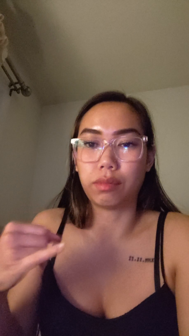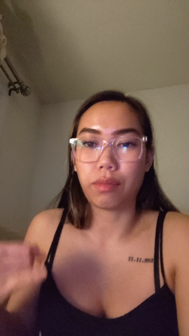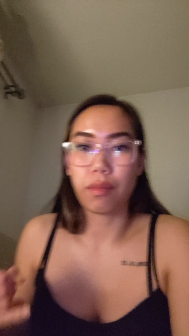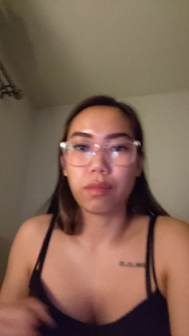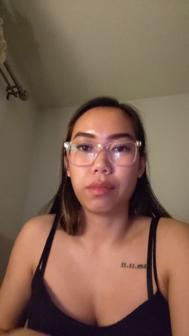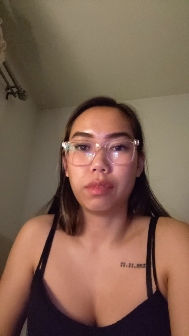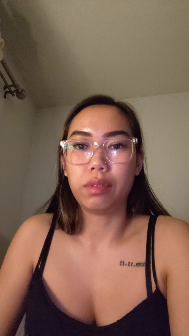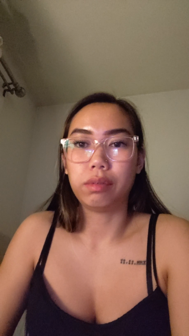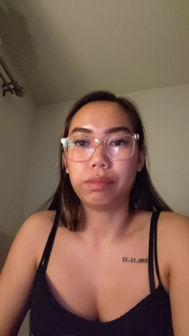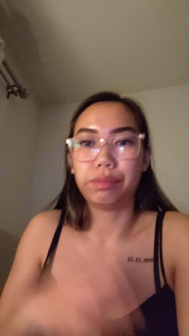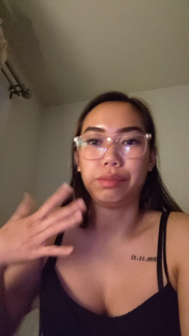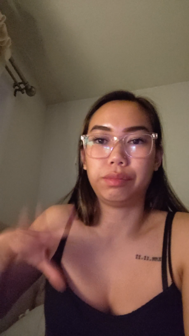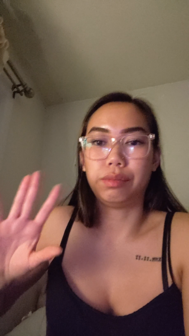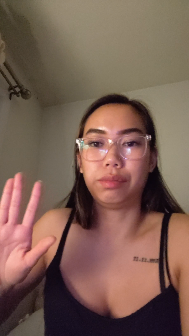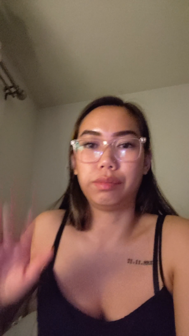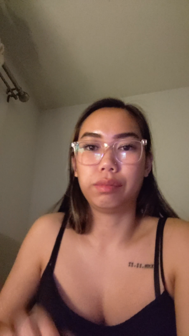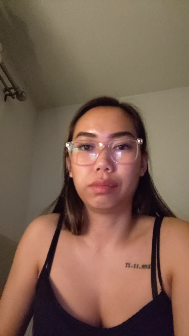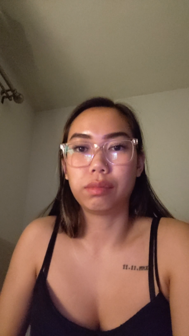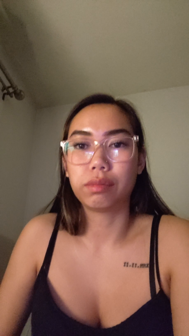dress